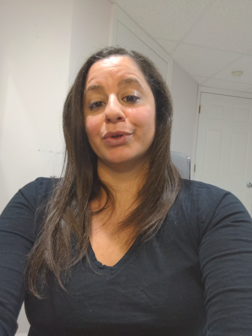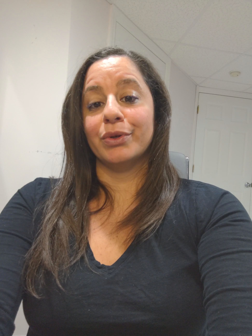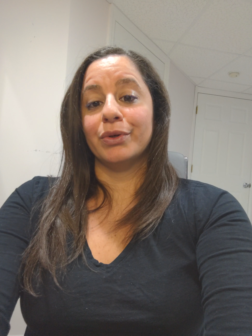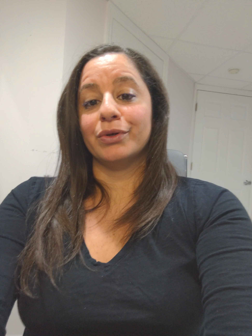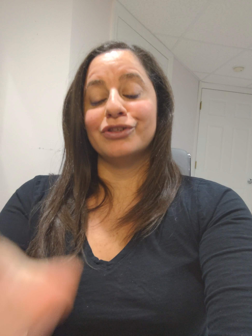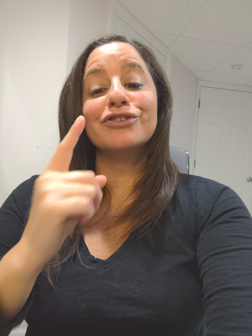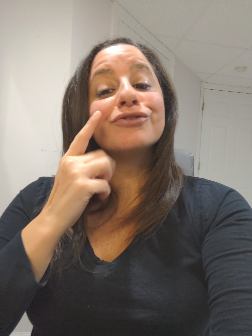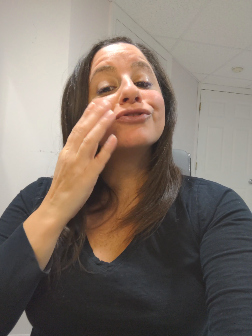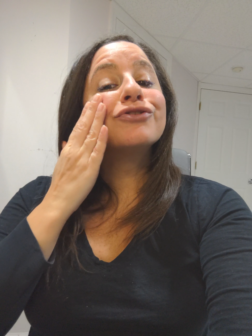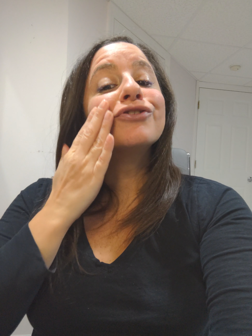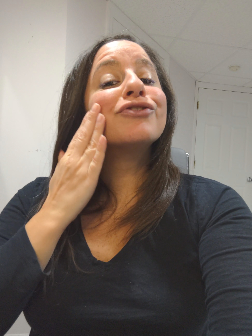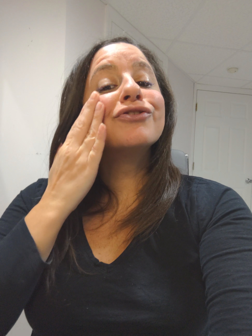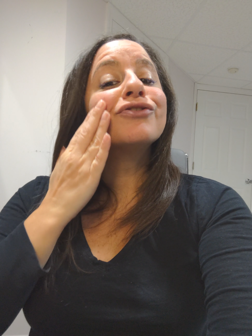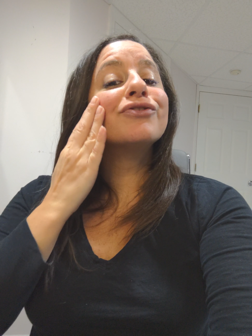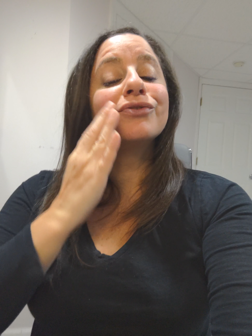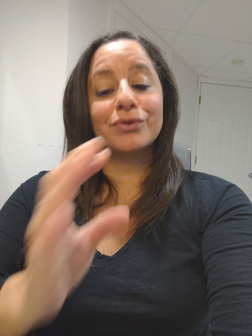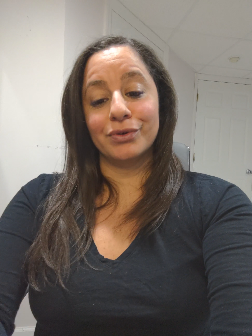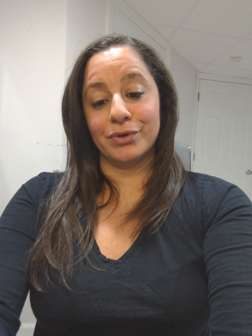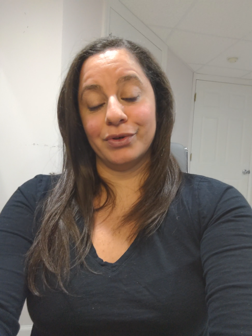cheek